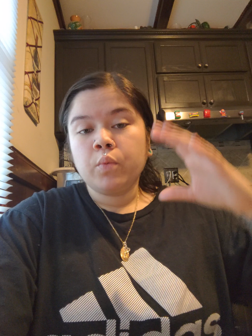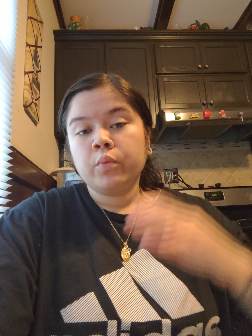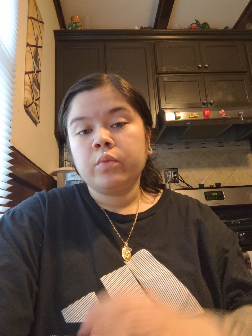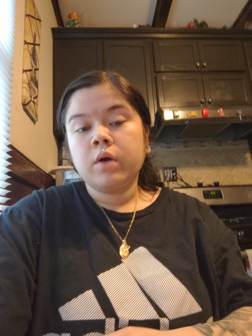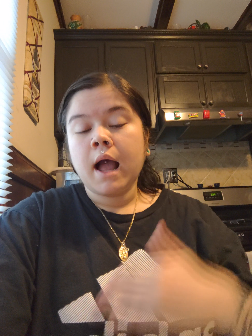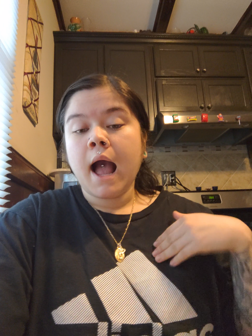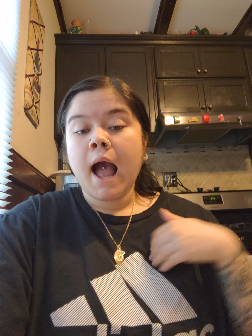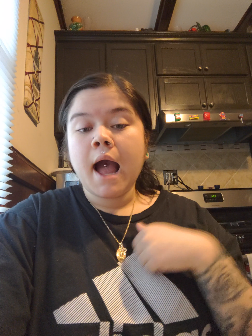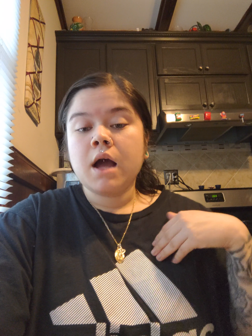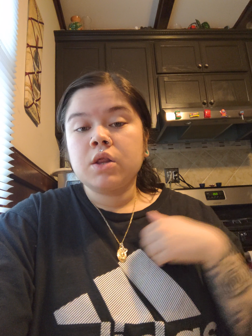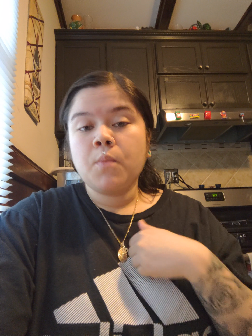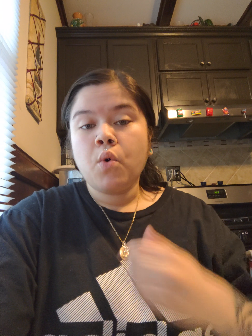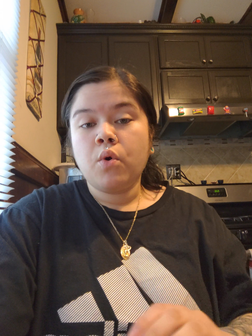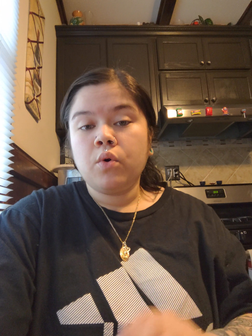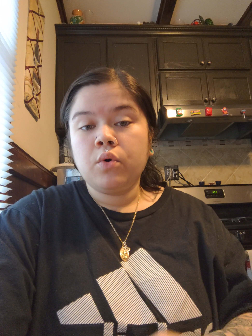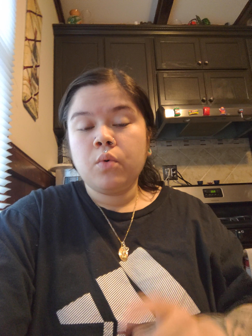animal